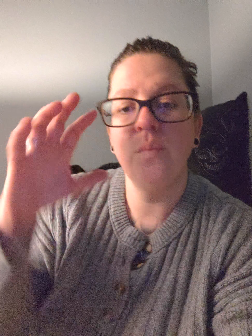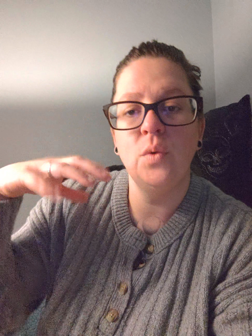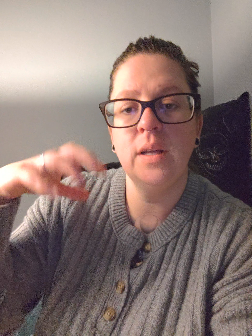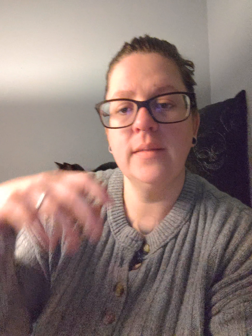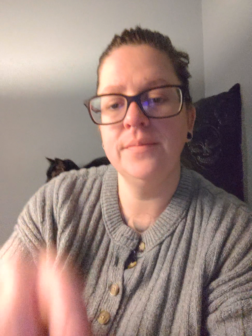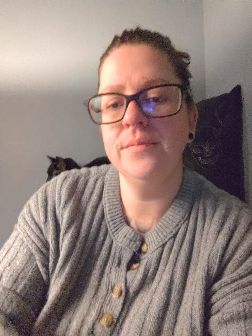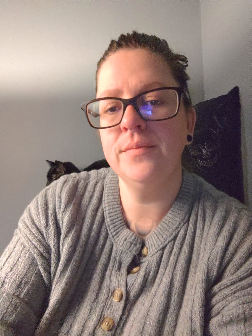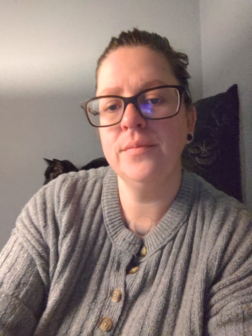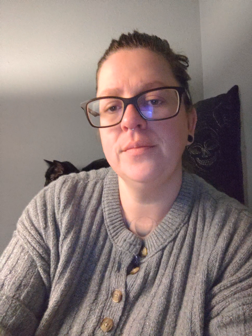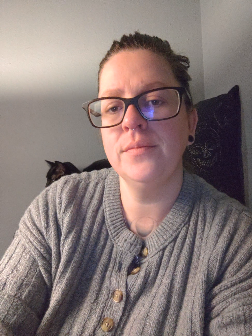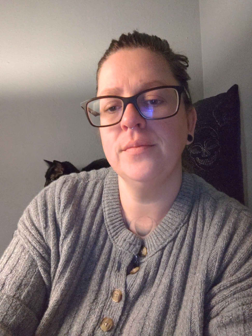rain